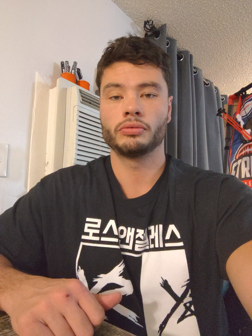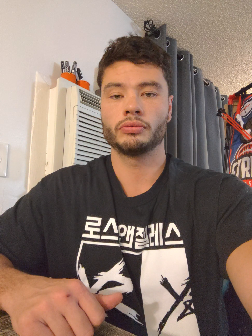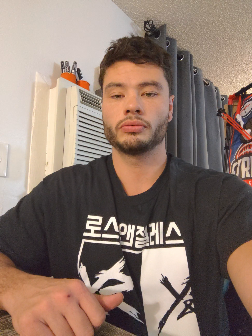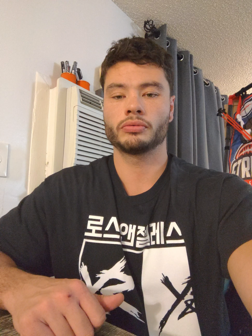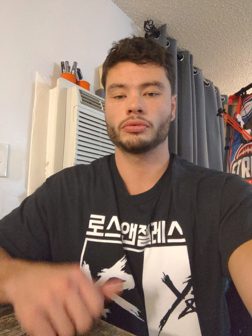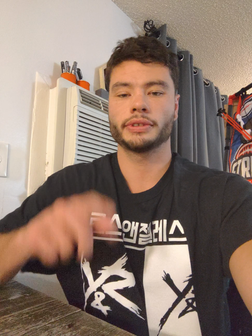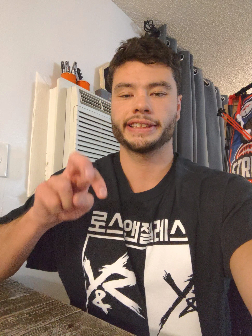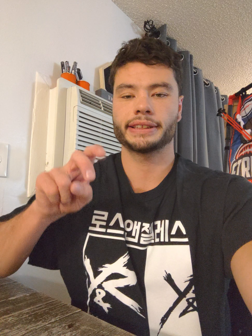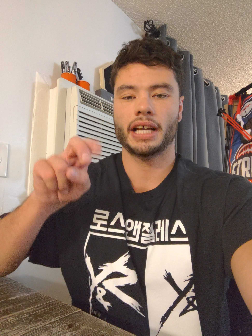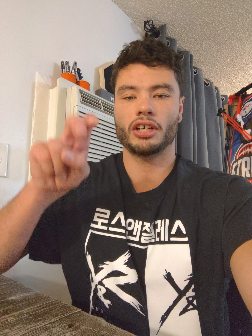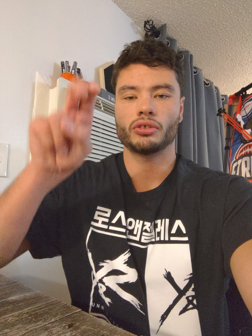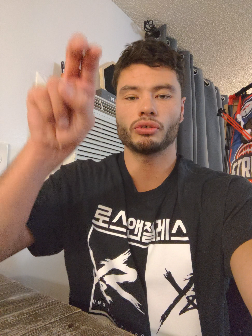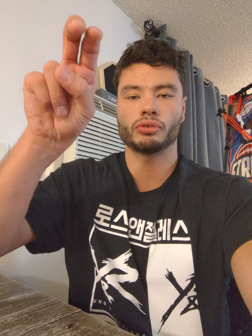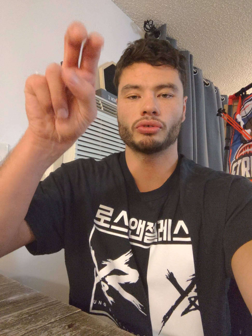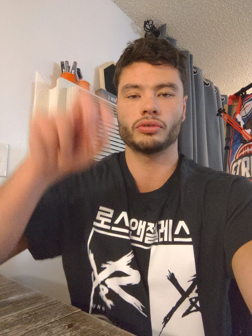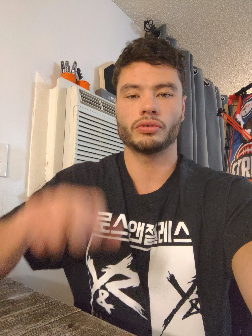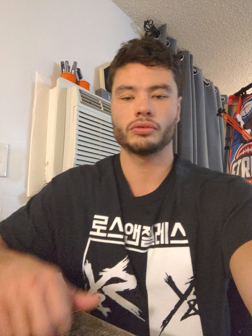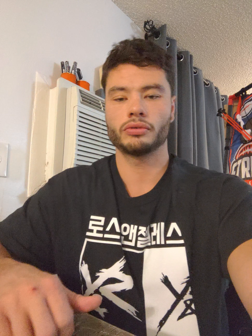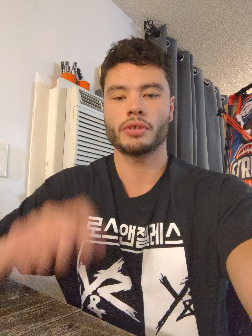stairs